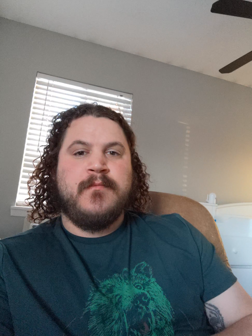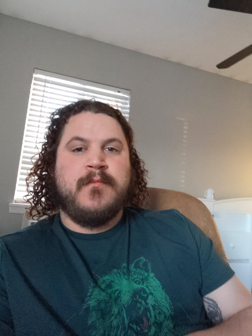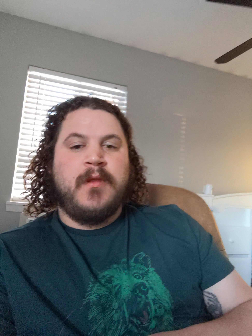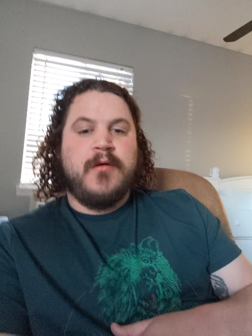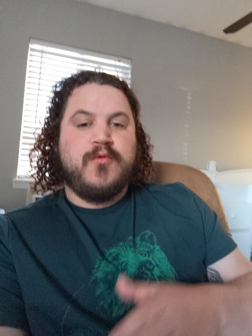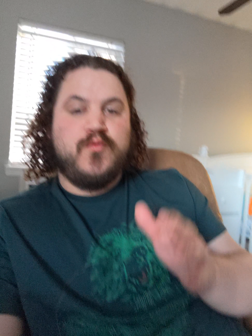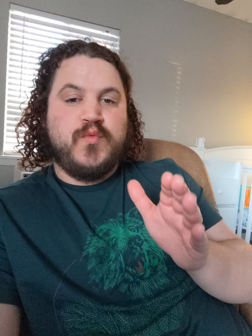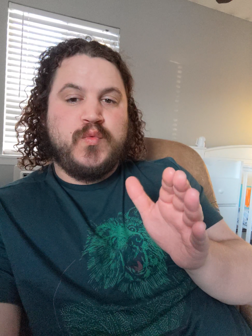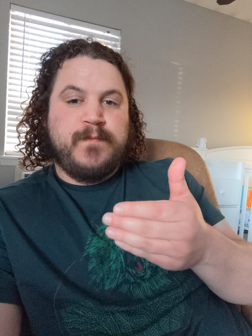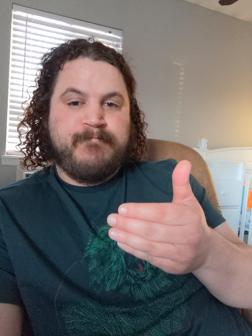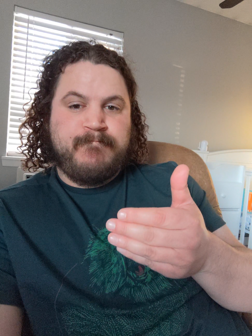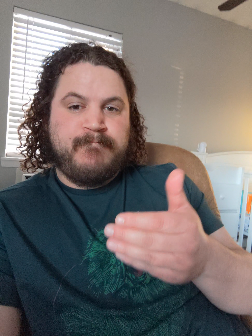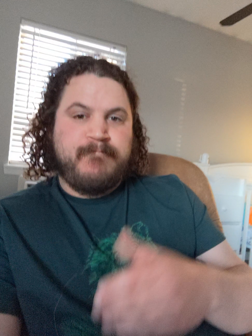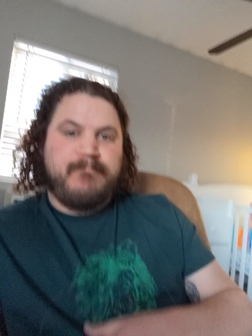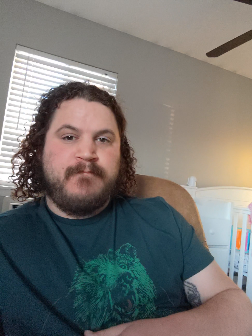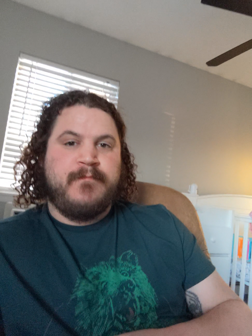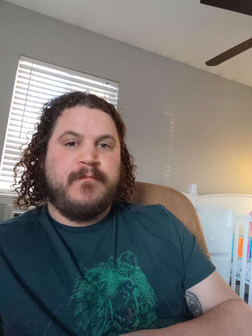room